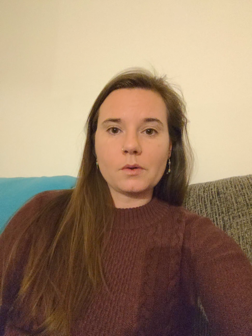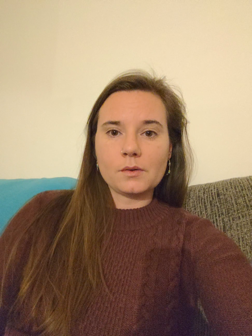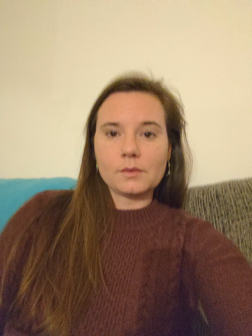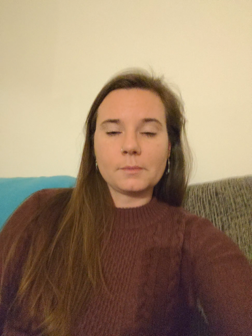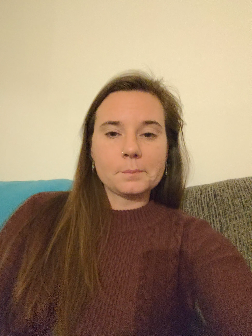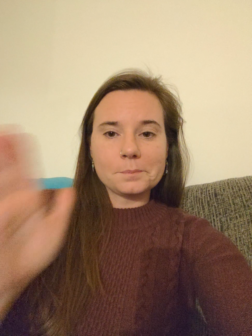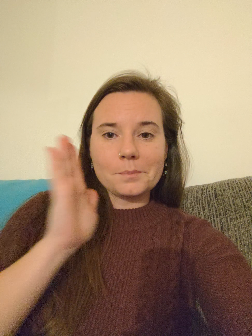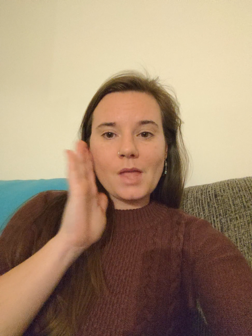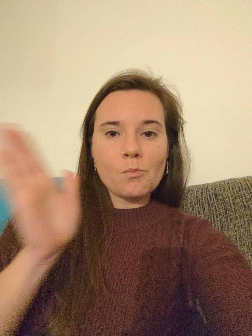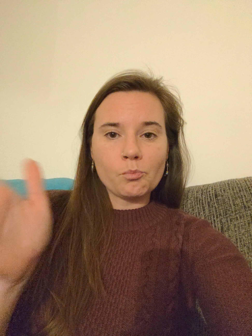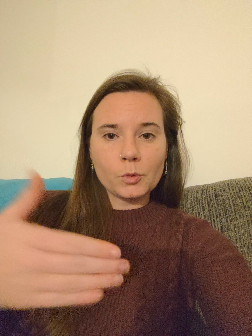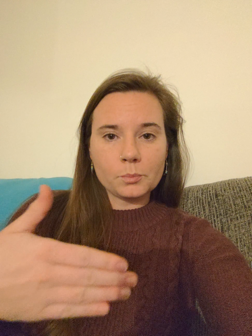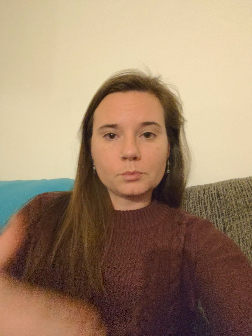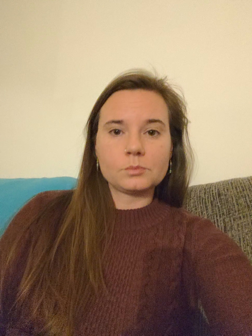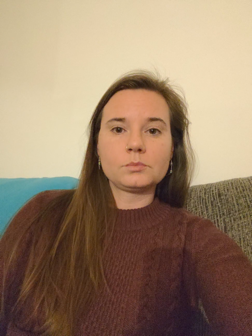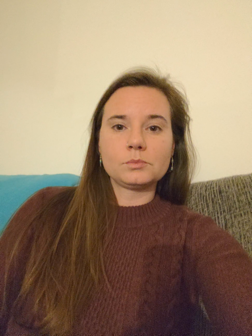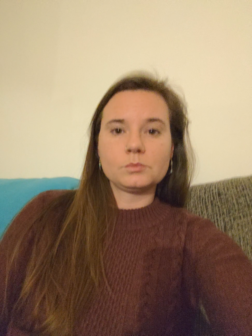bedroom